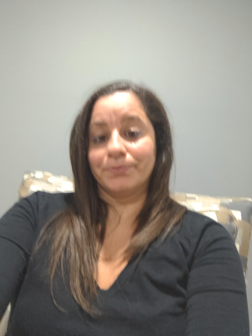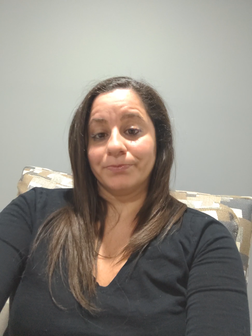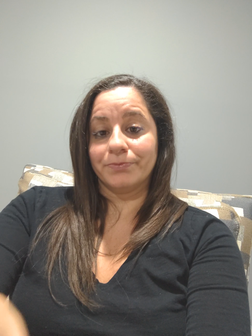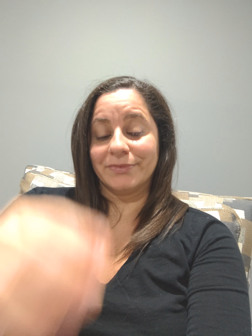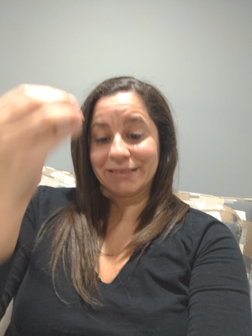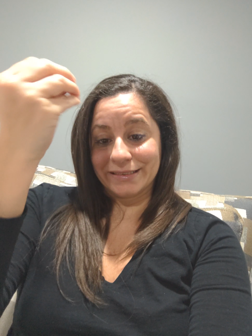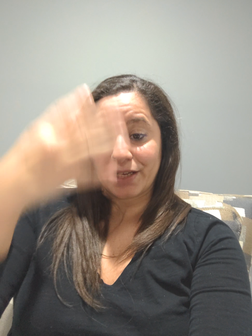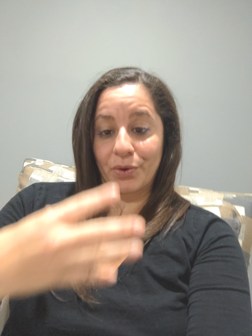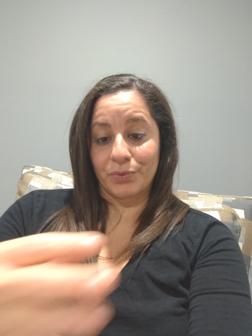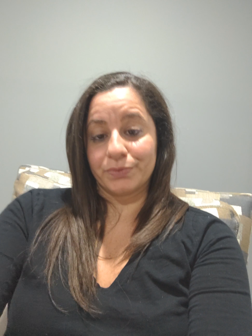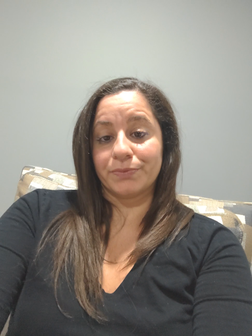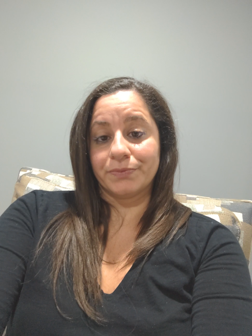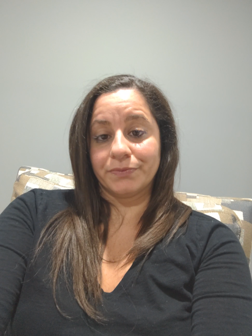shower